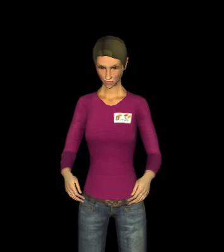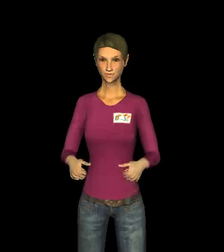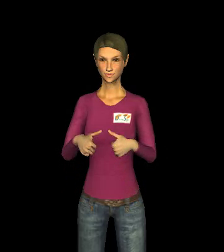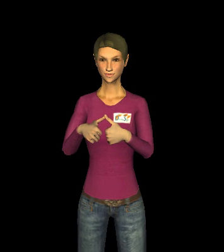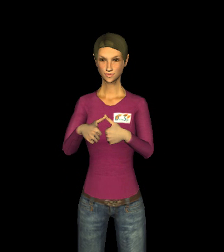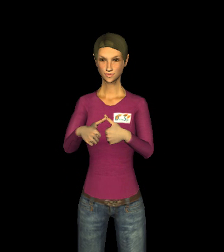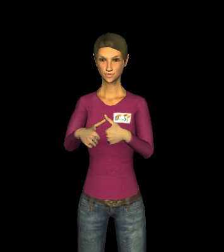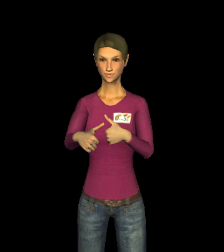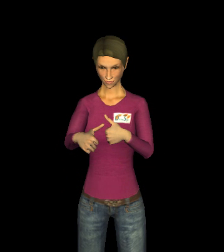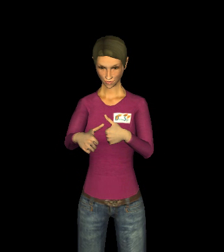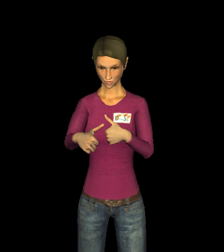مسافة